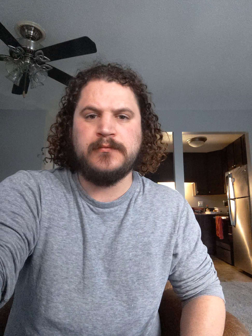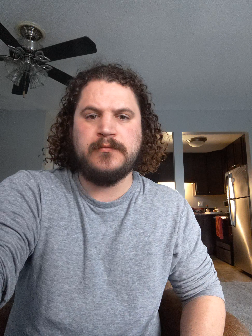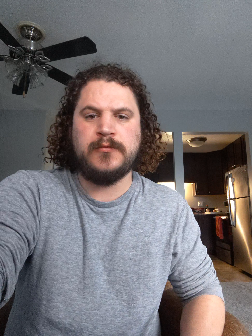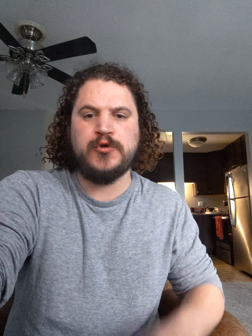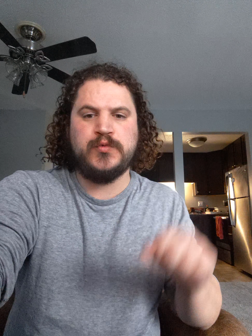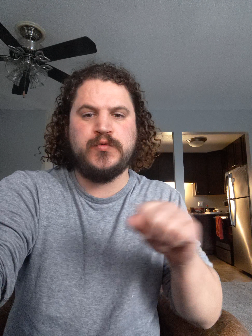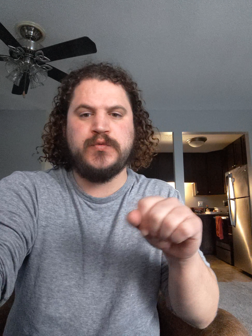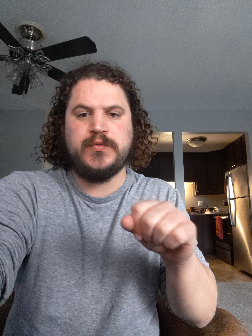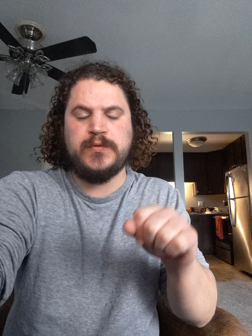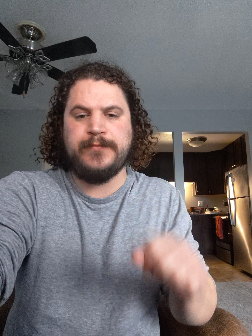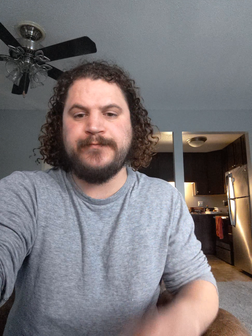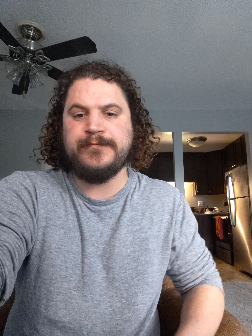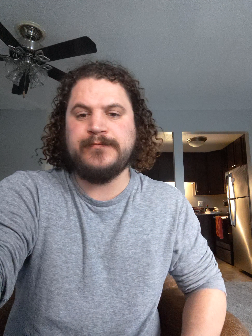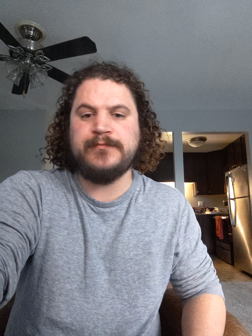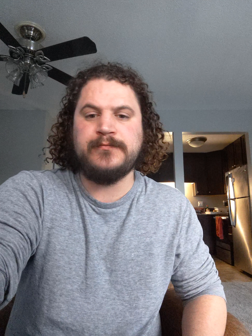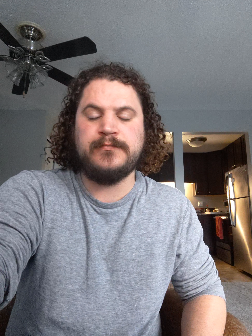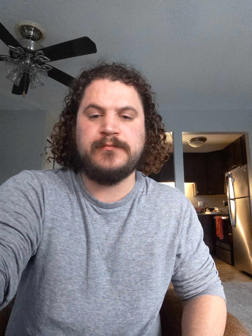shoe